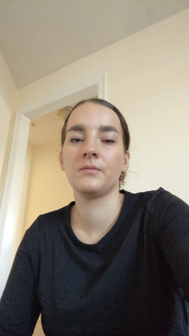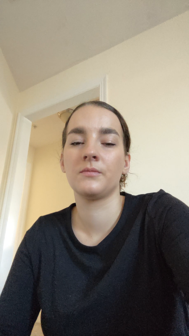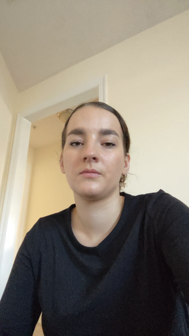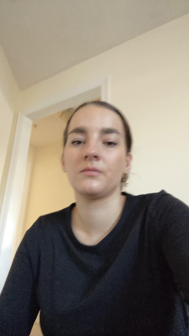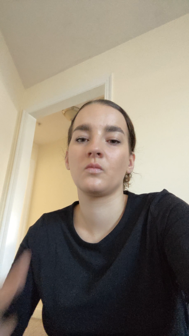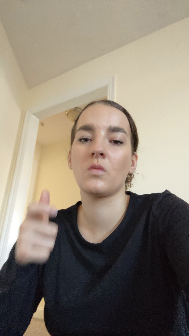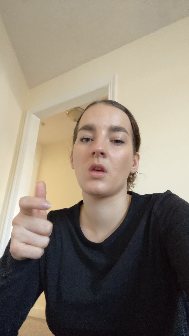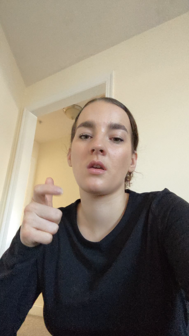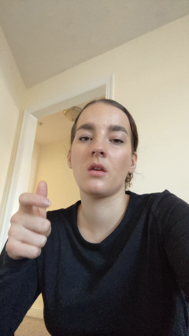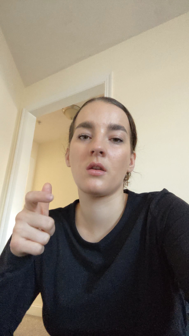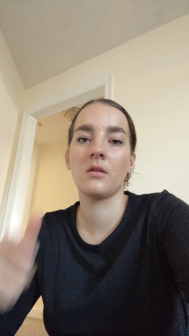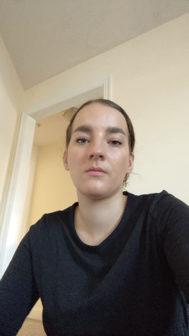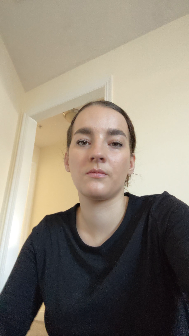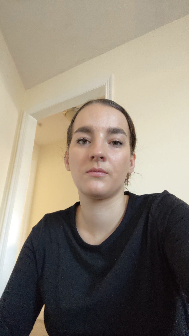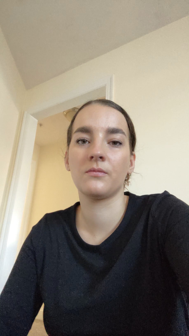run